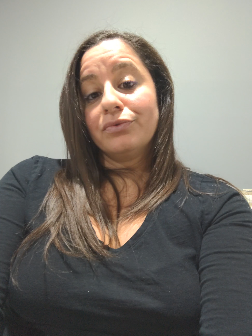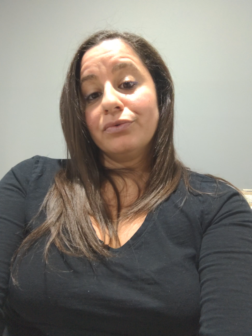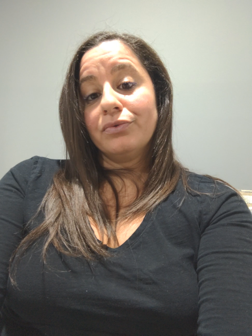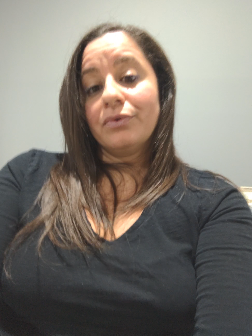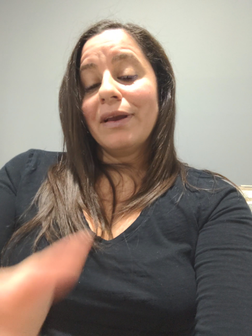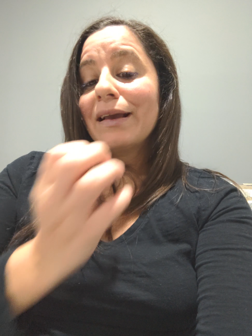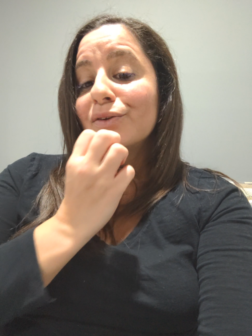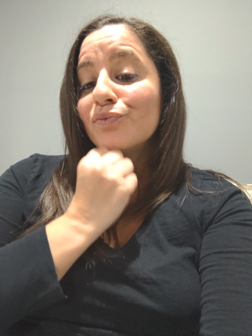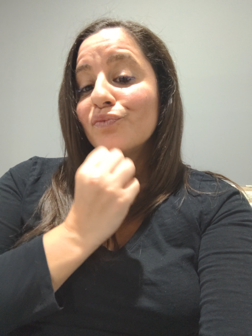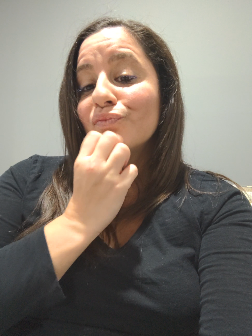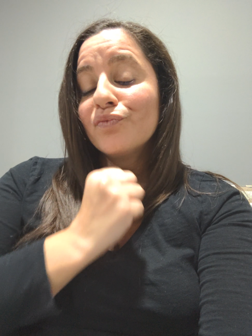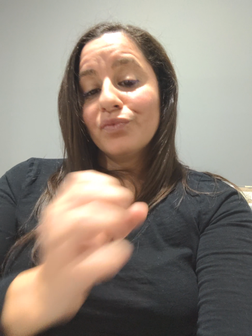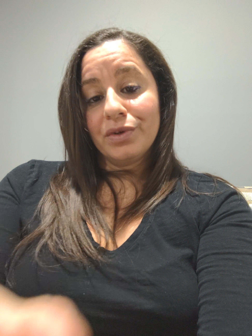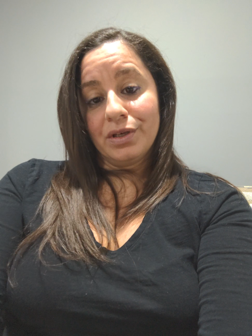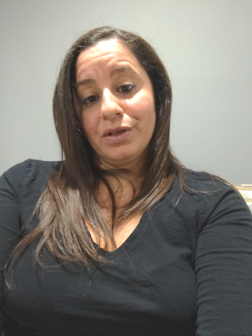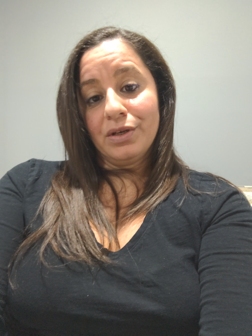underwear